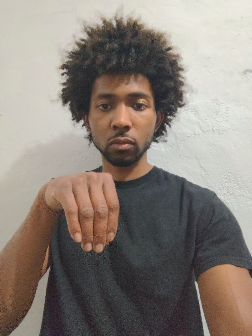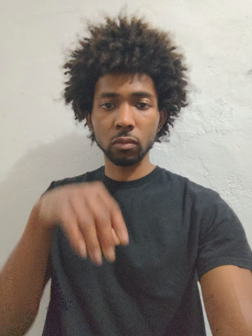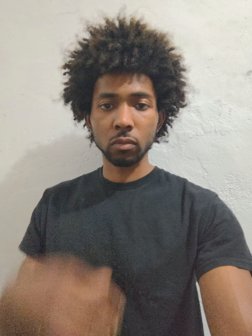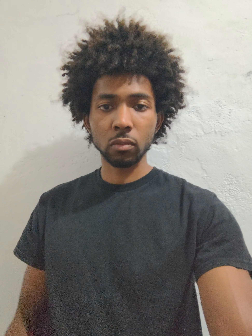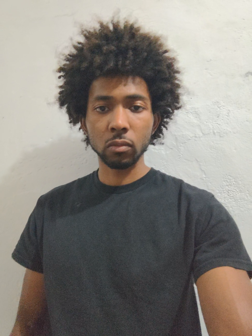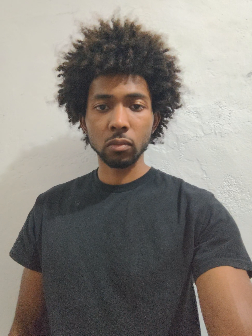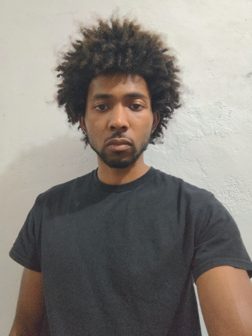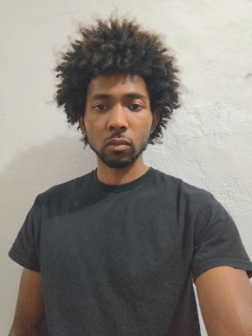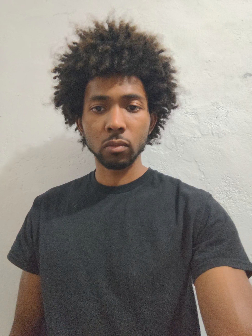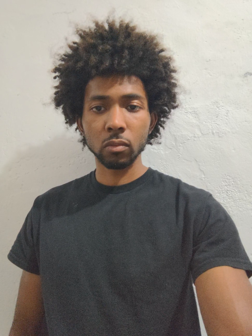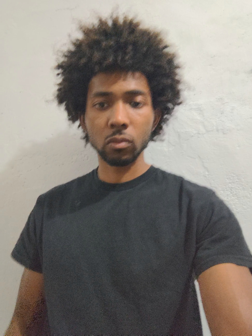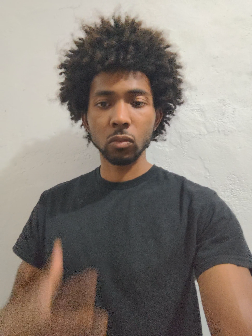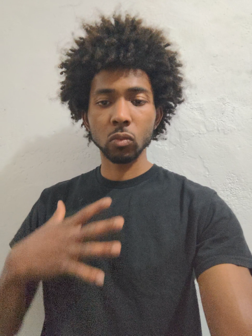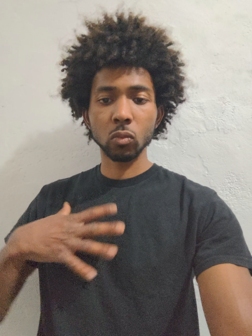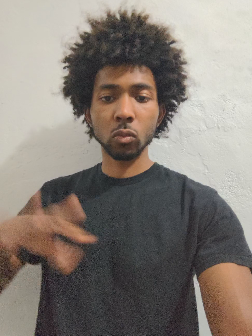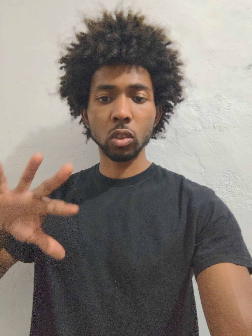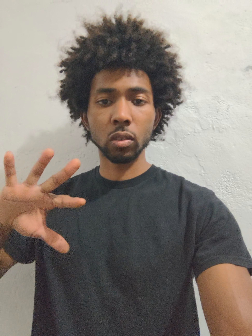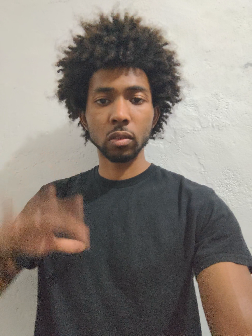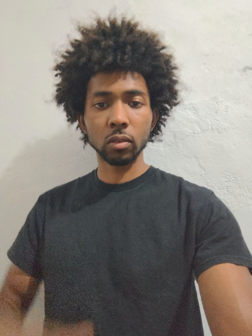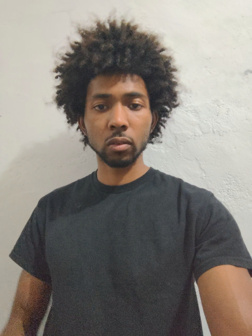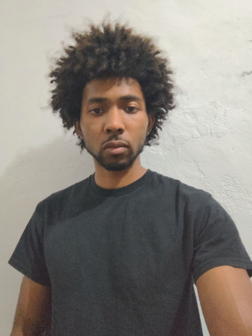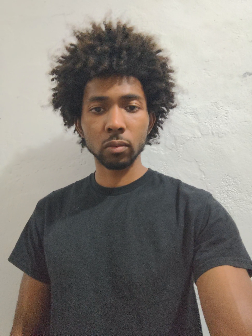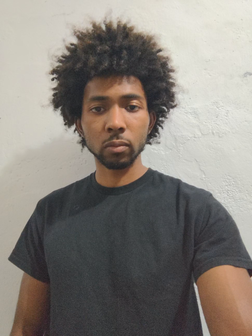dress